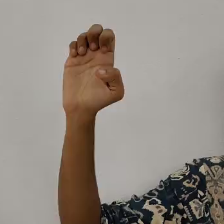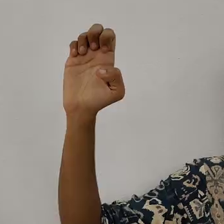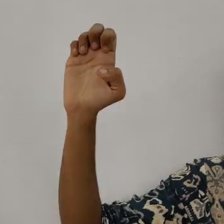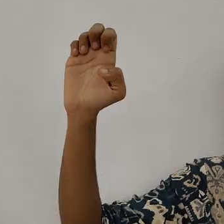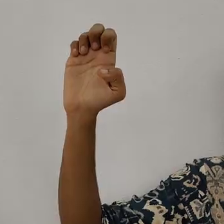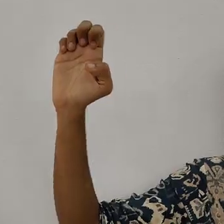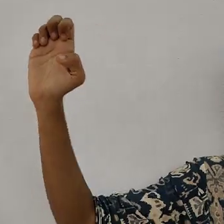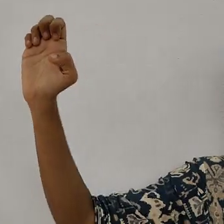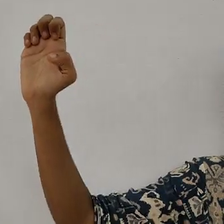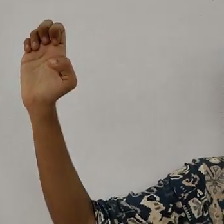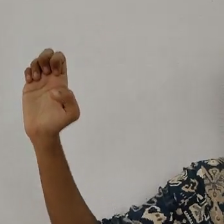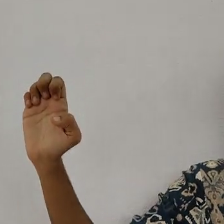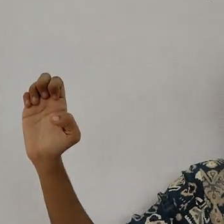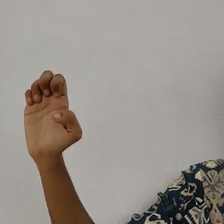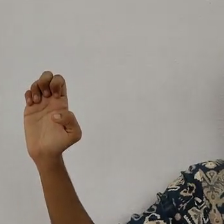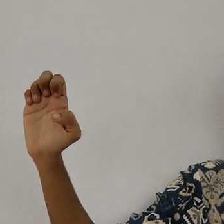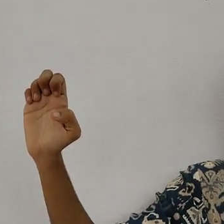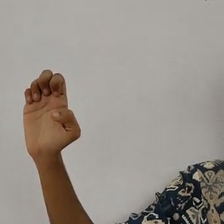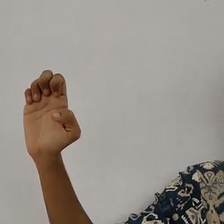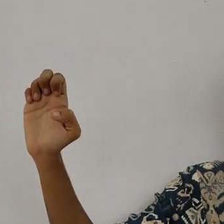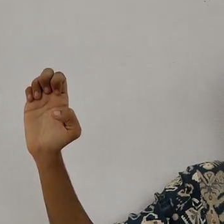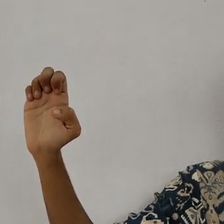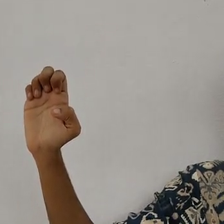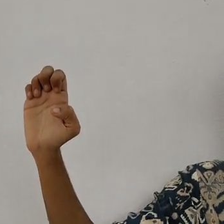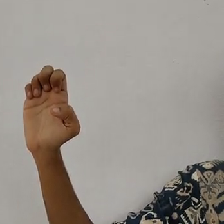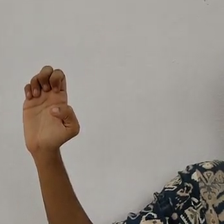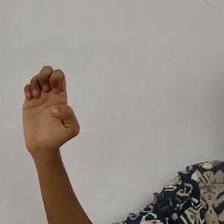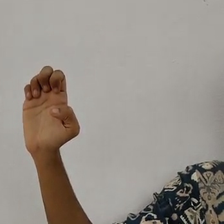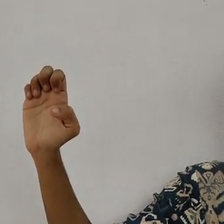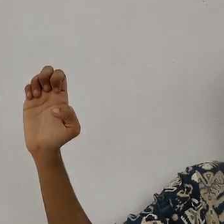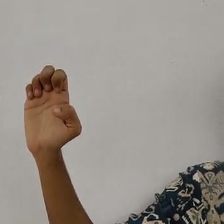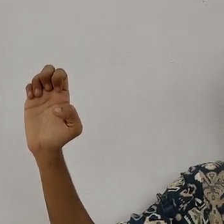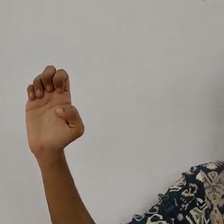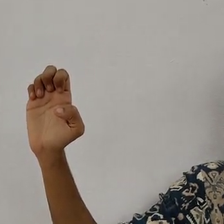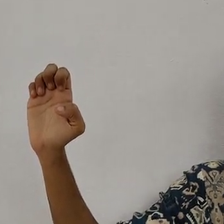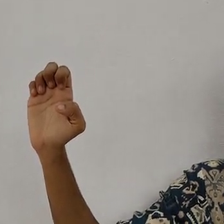ഈ